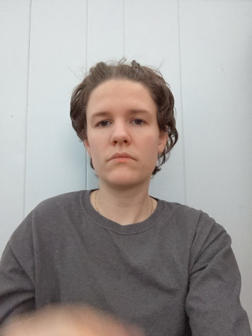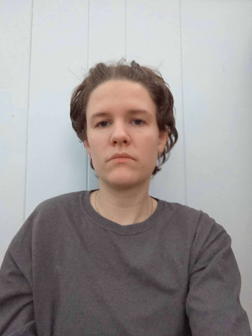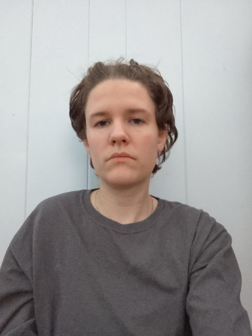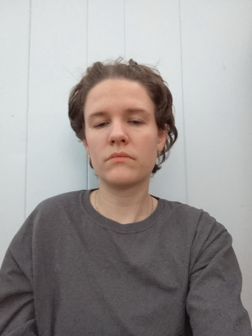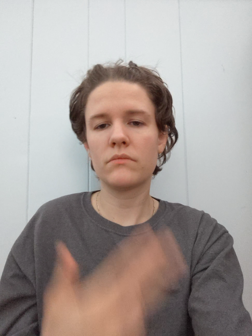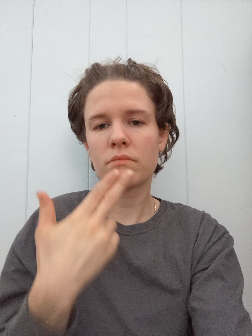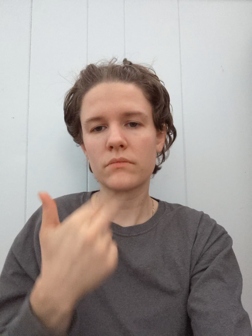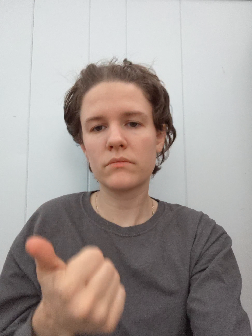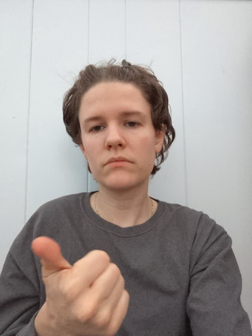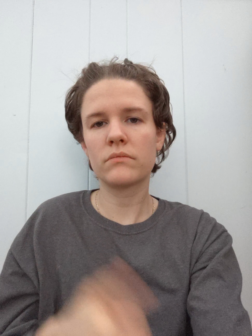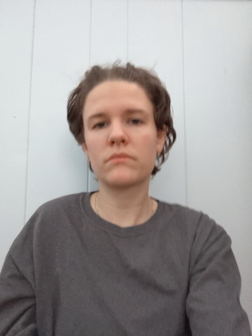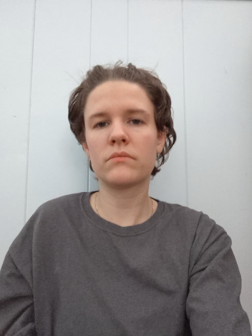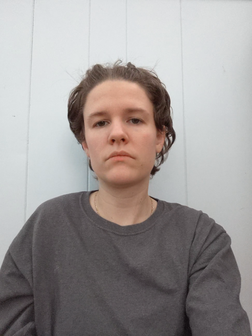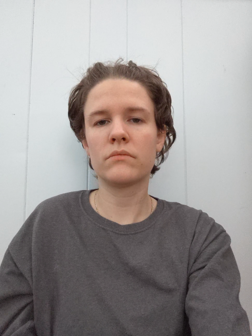cute